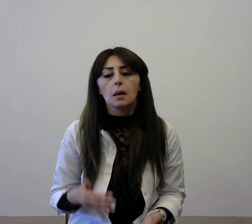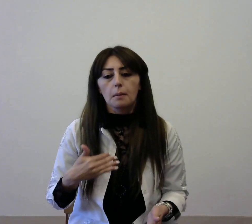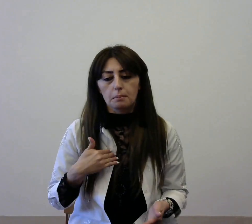mən